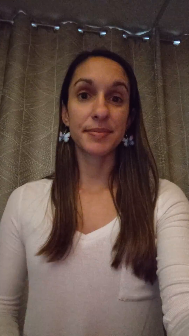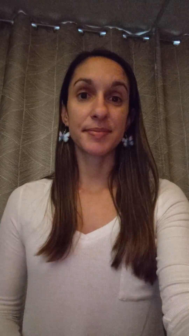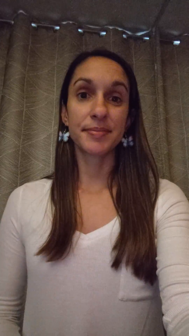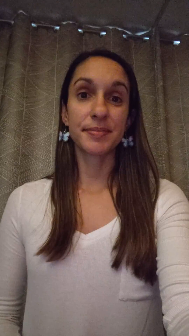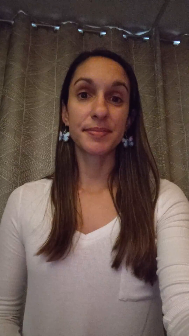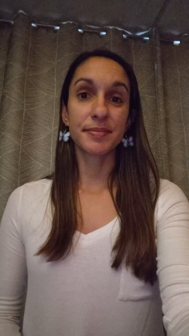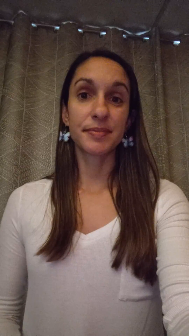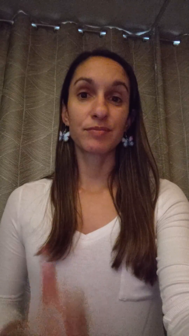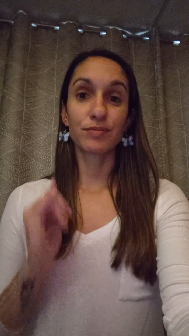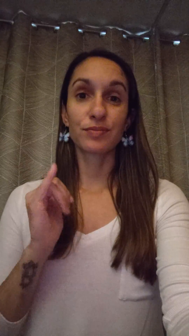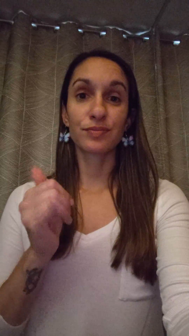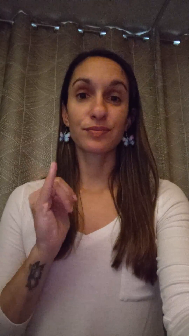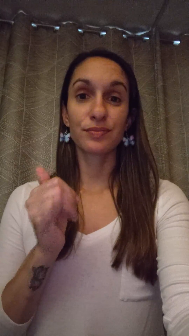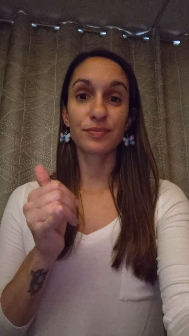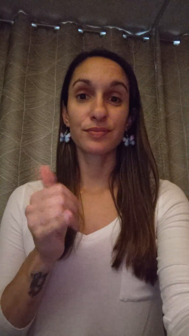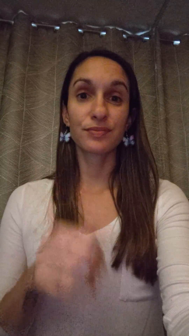rocking chair